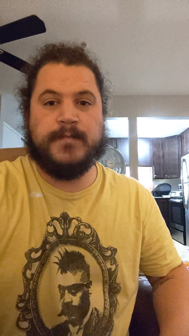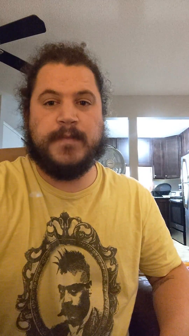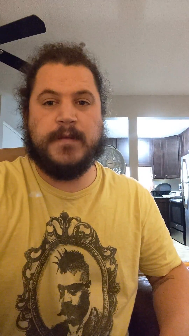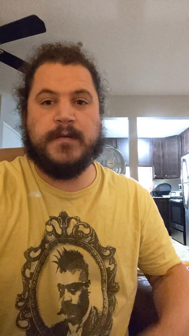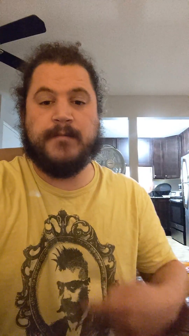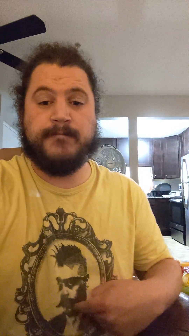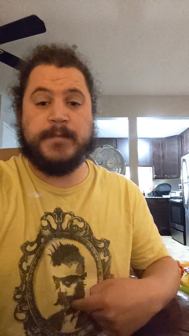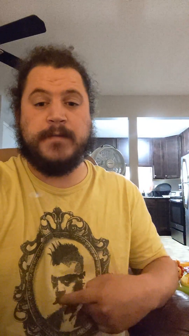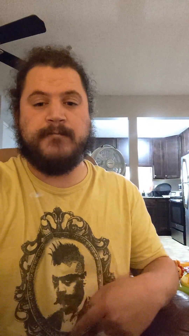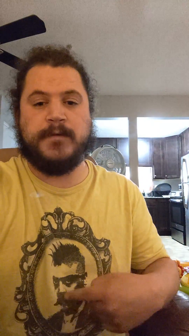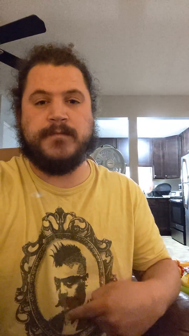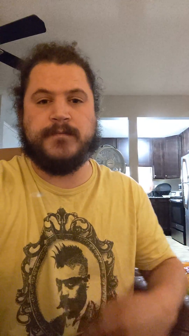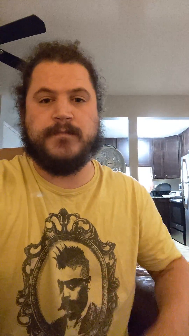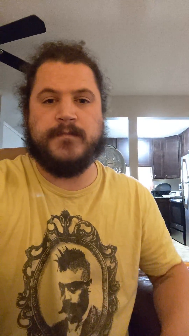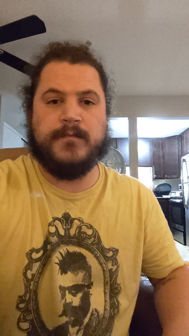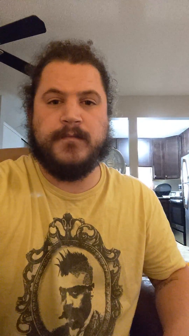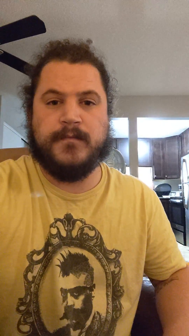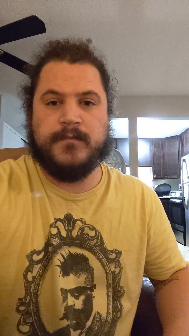belly button